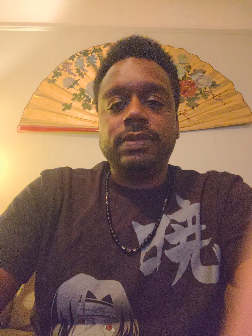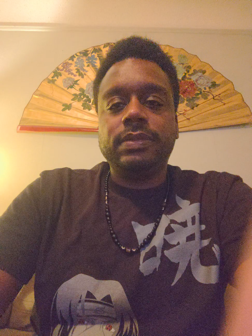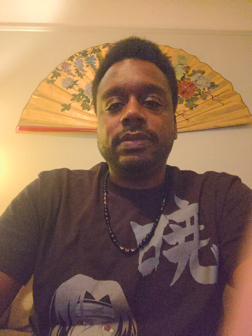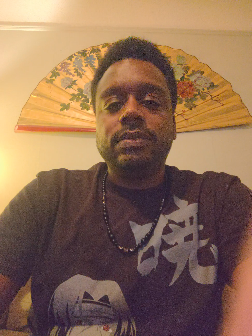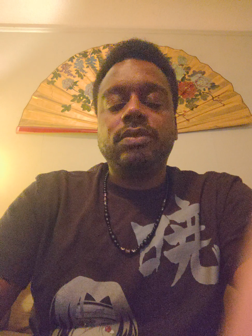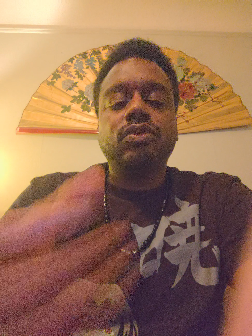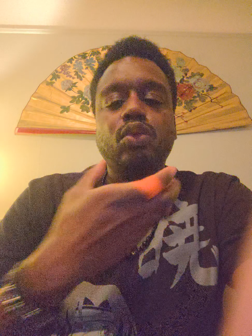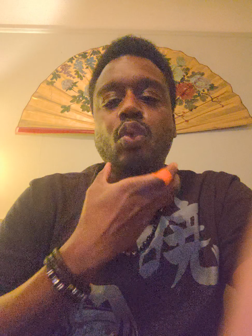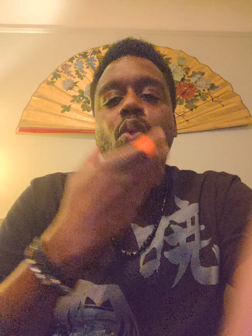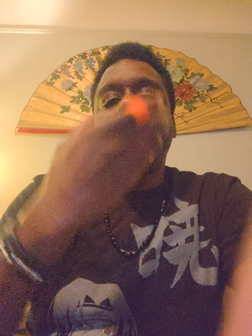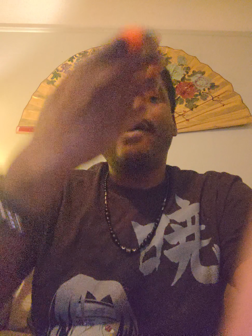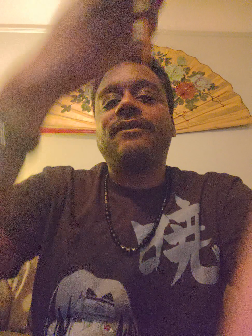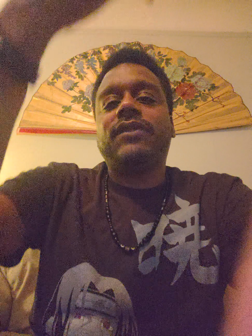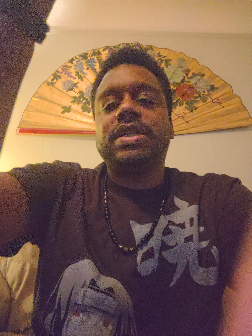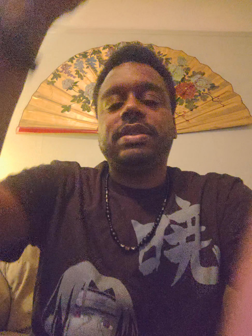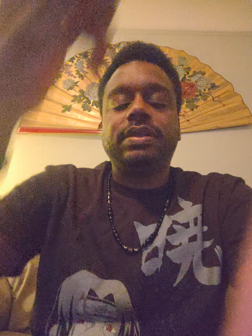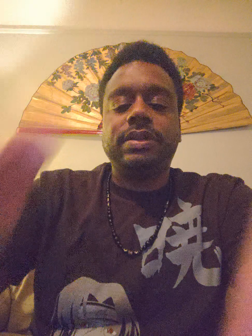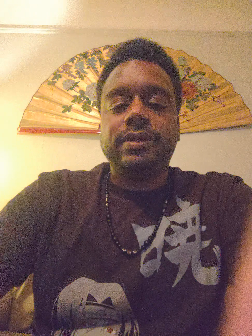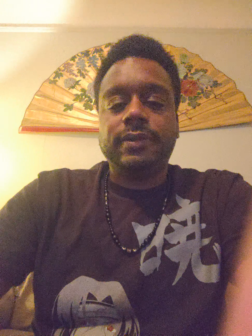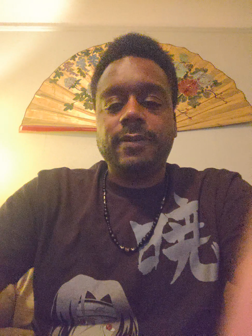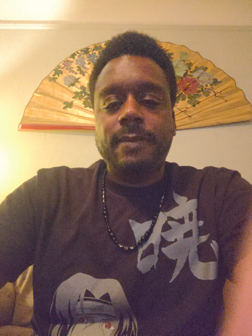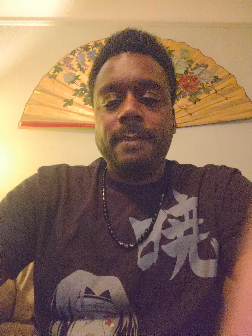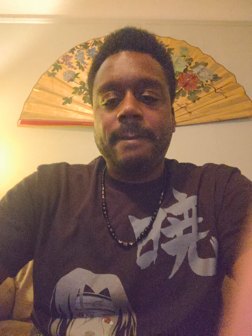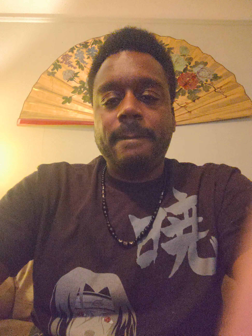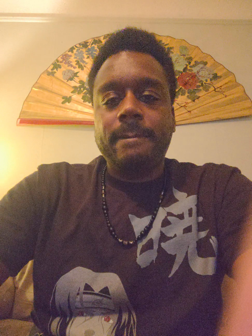giraffe